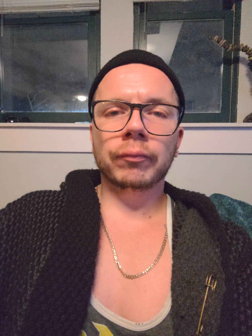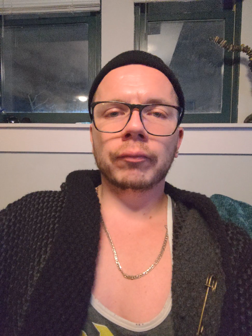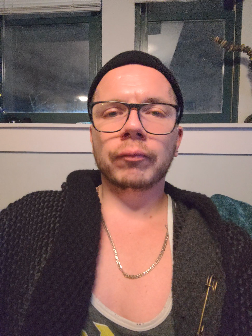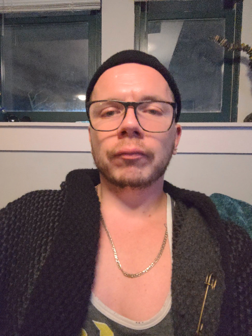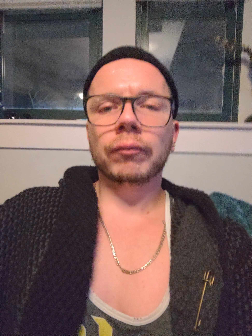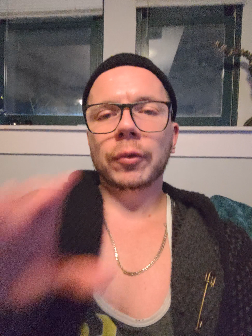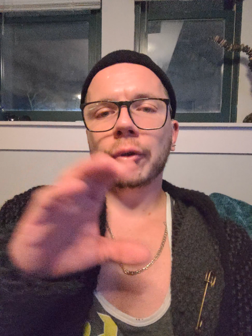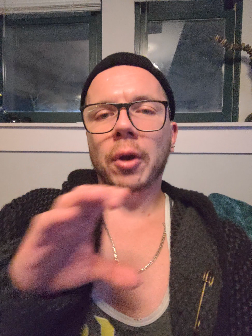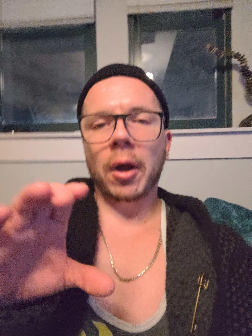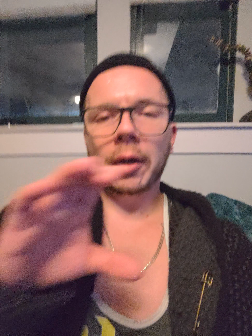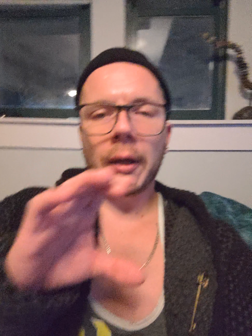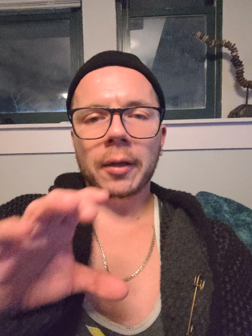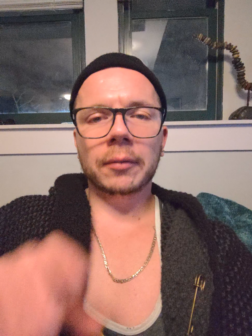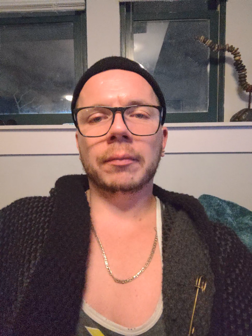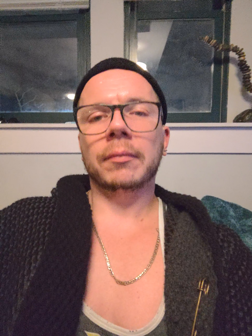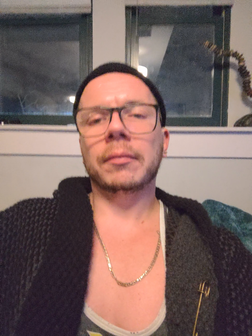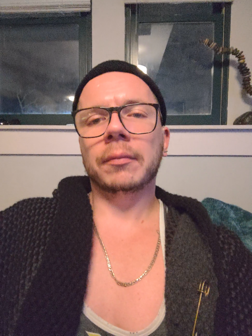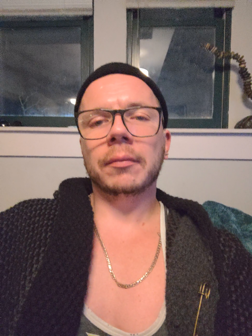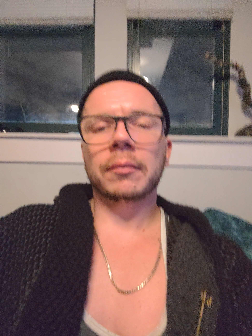chocolate